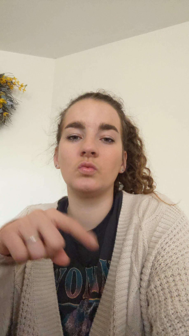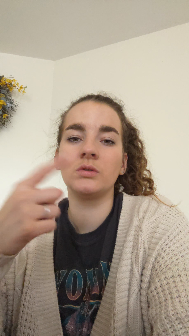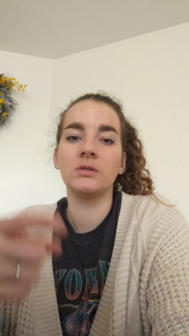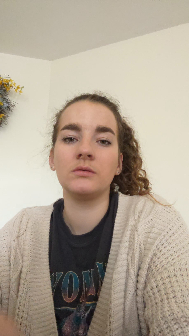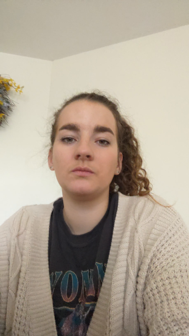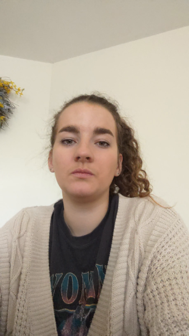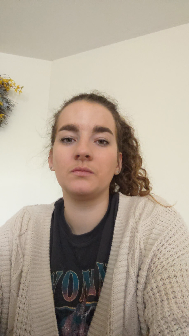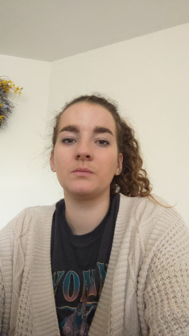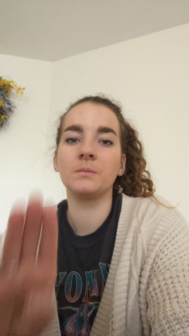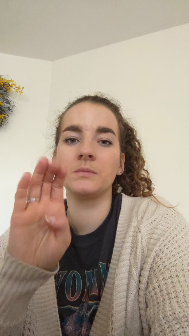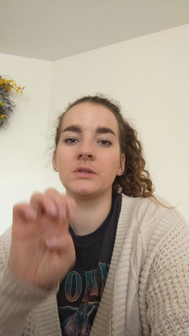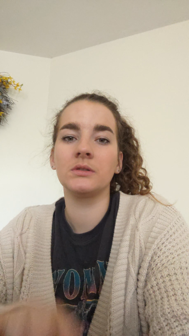be